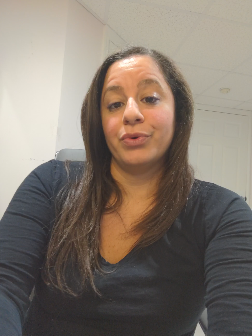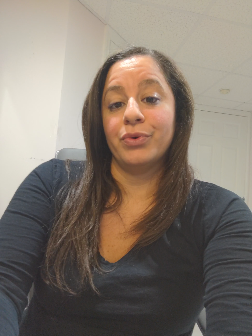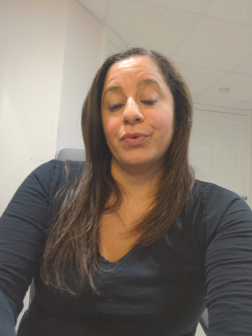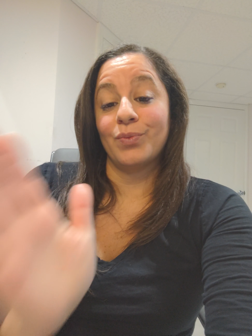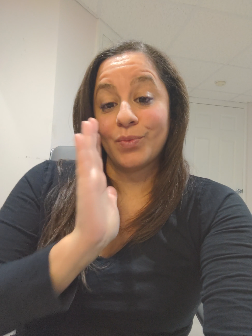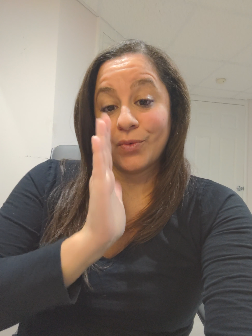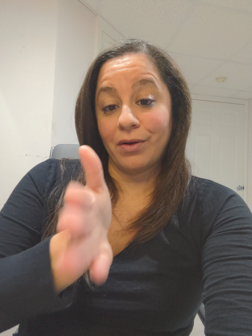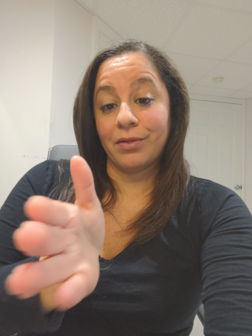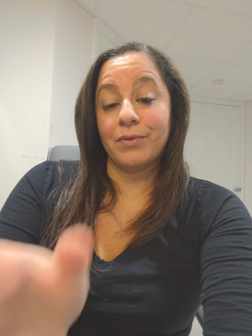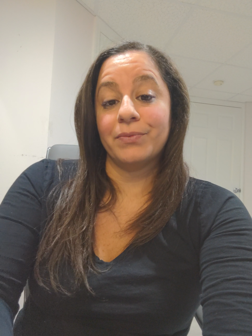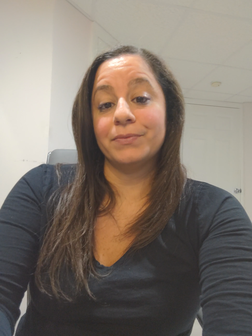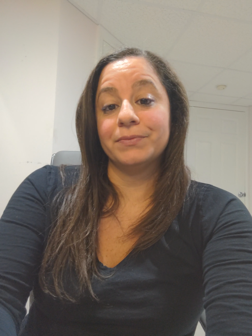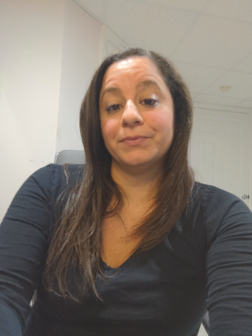will